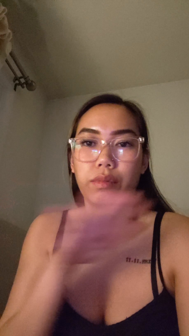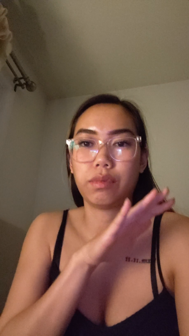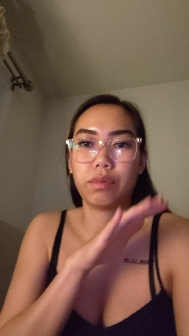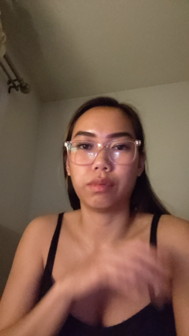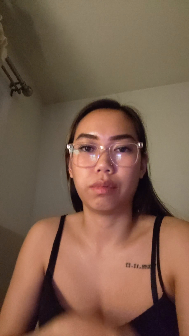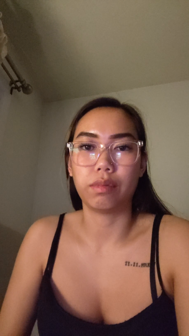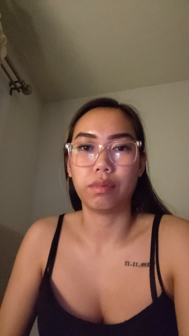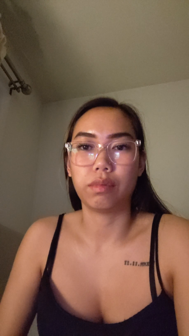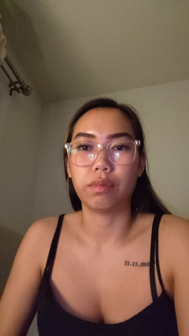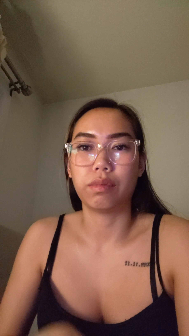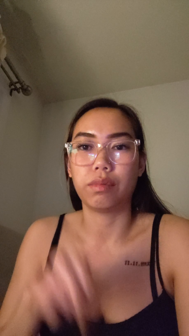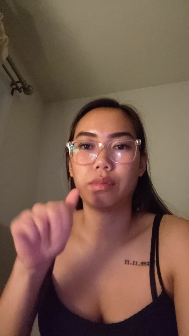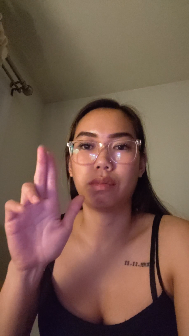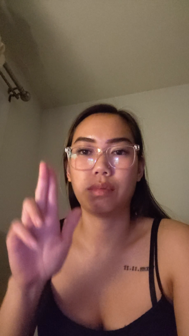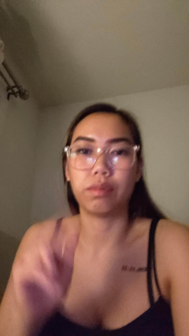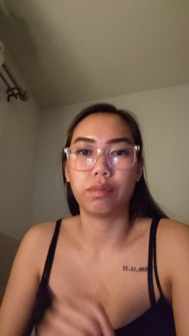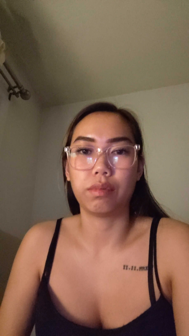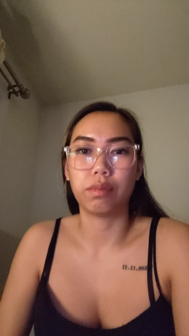lick